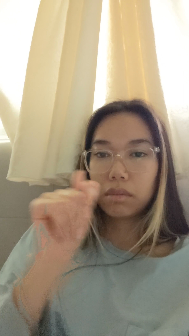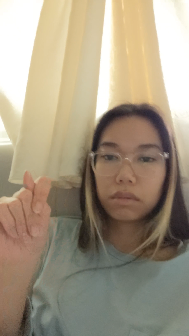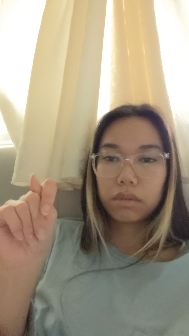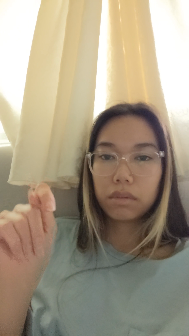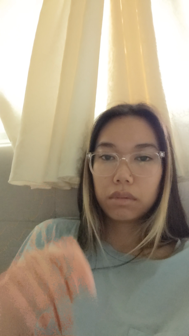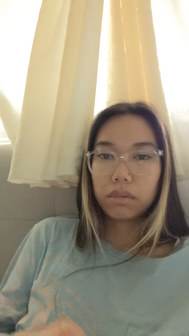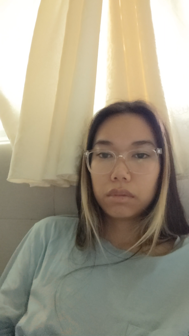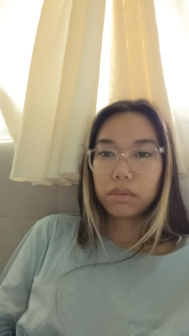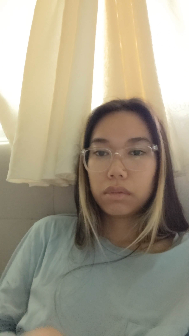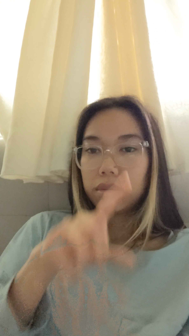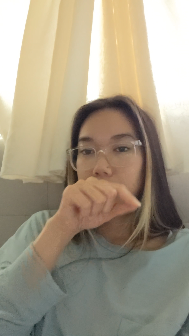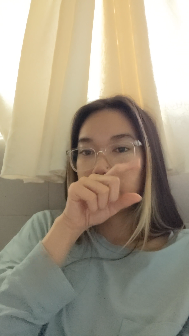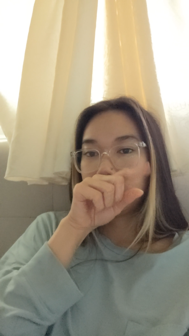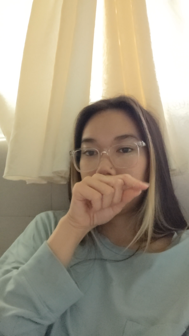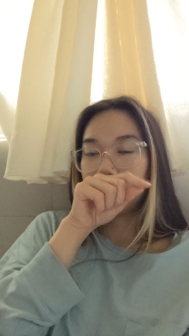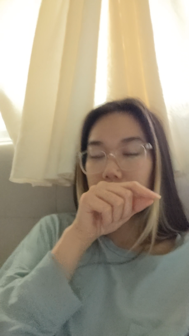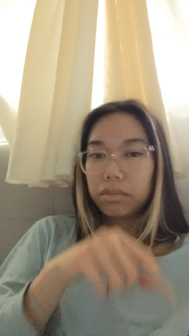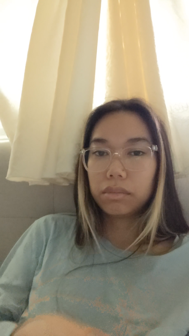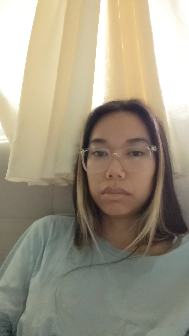chicken